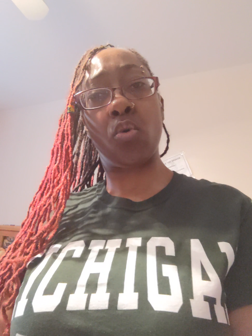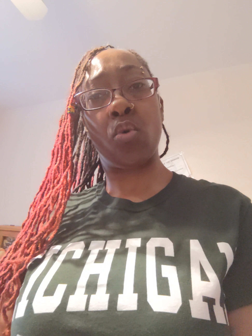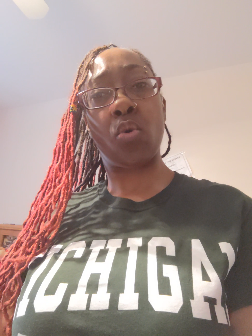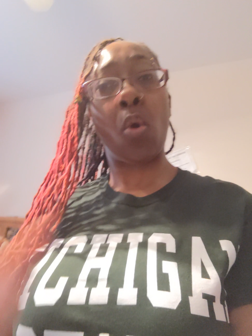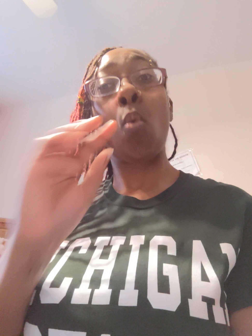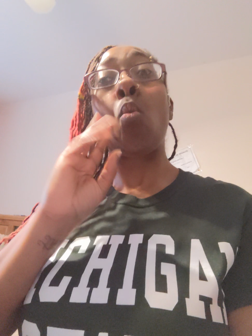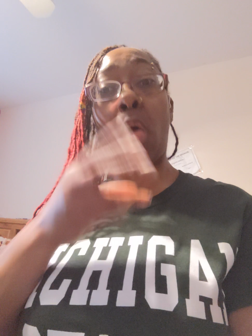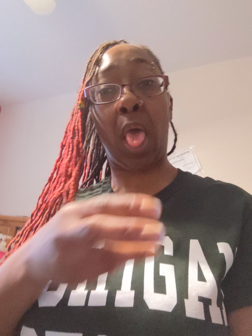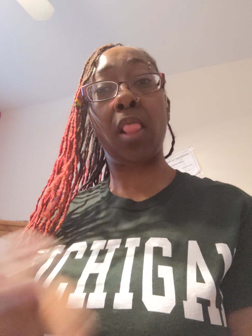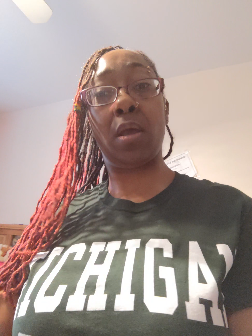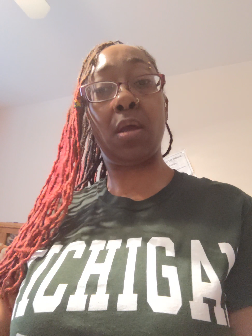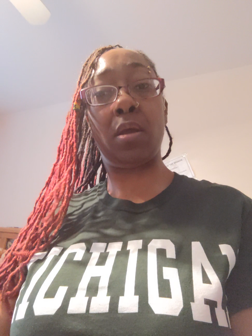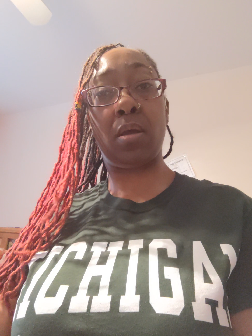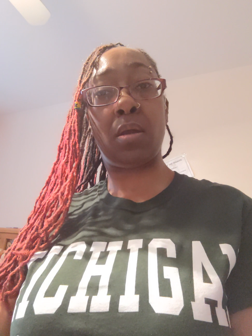will